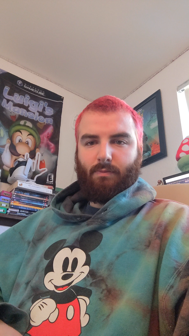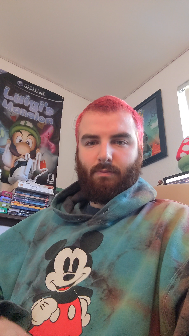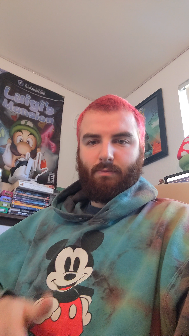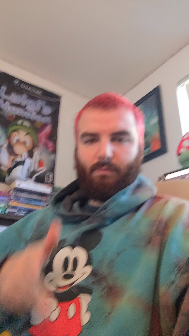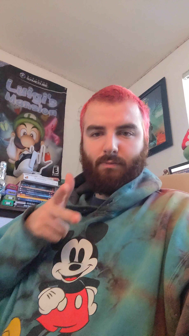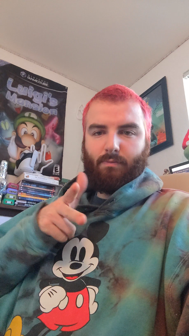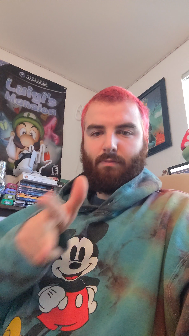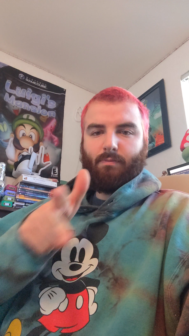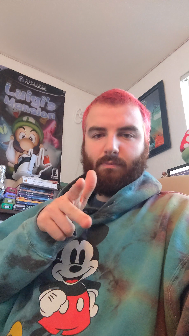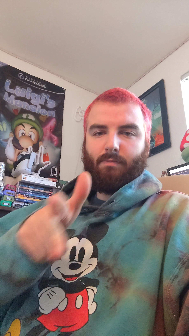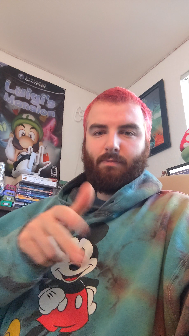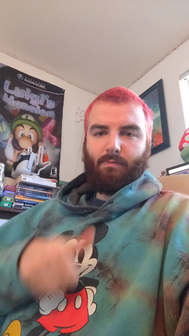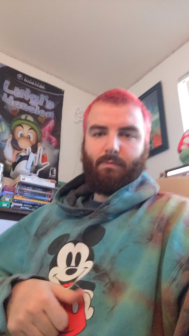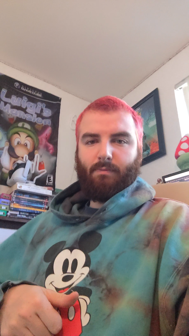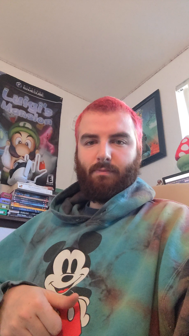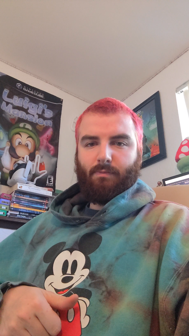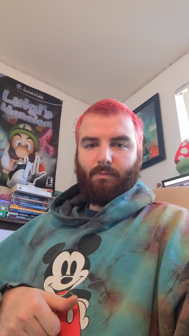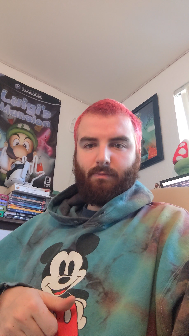garage